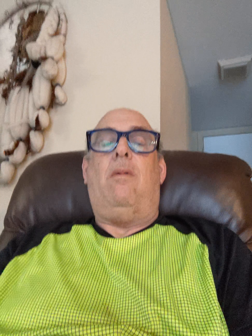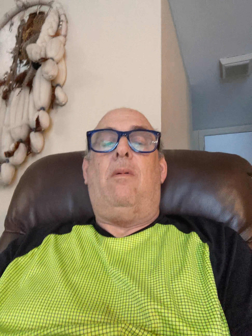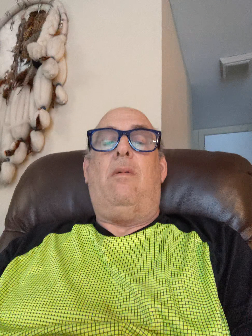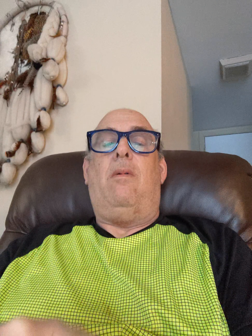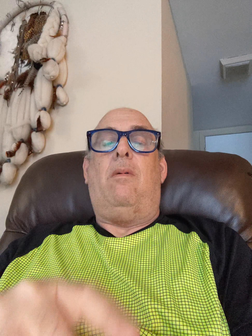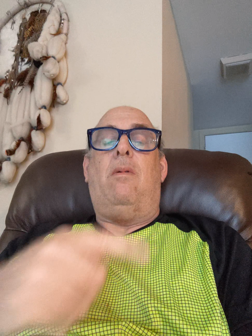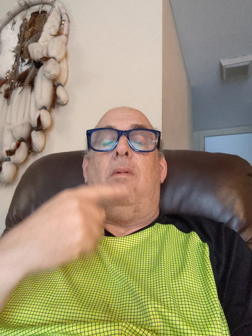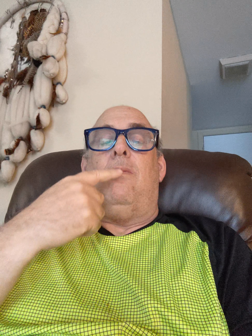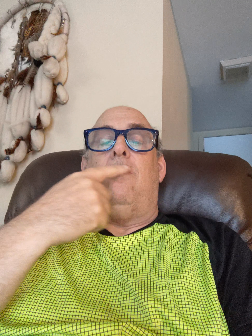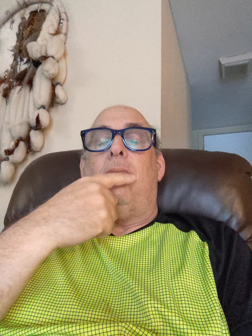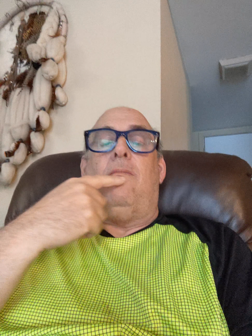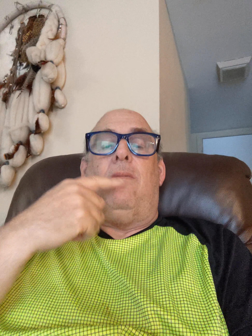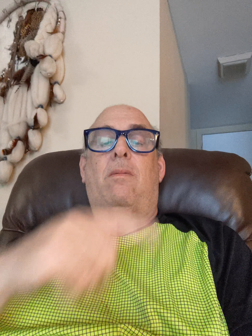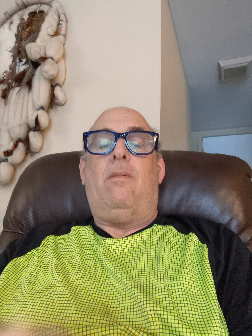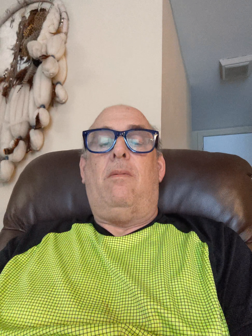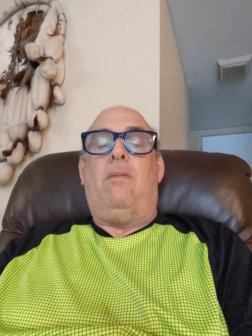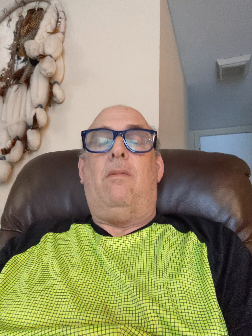lips